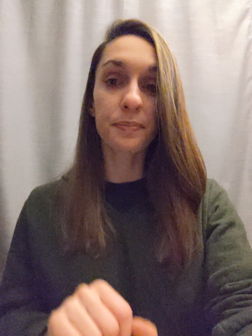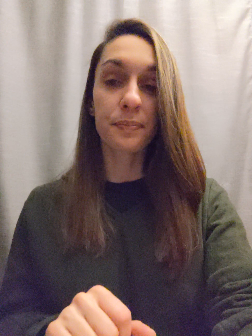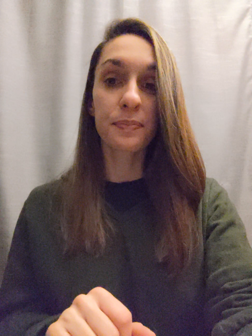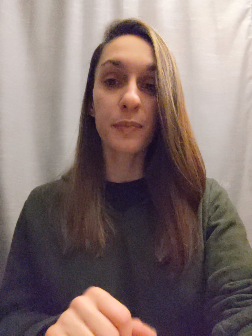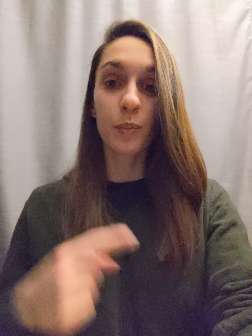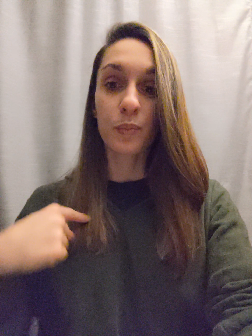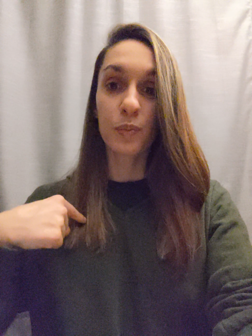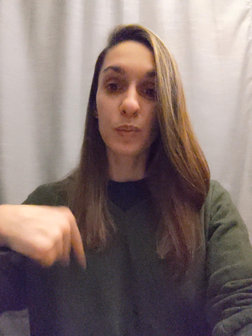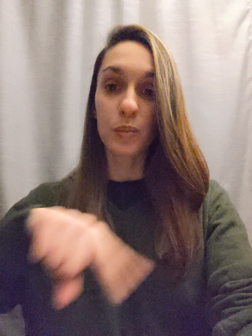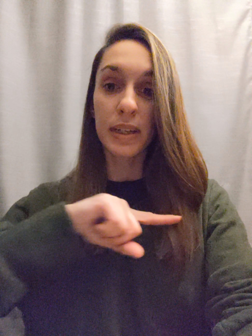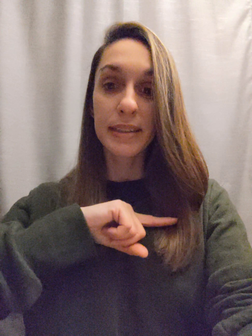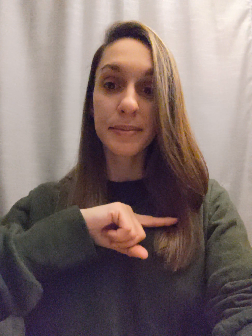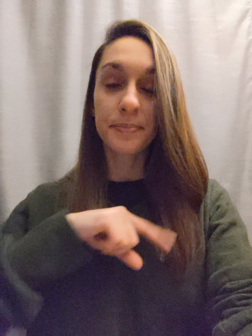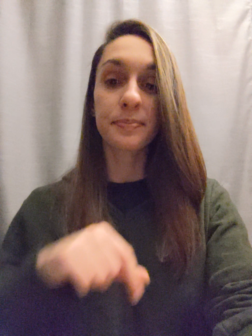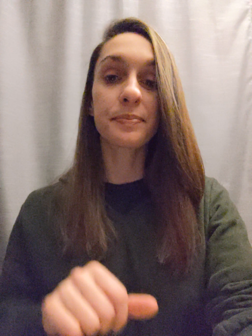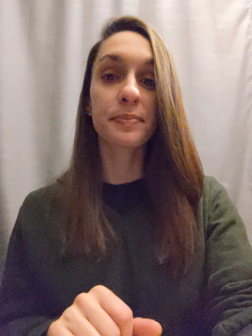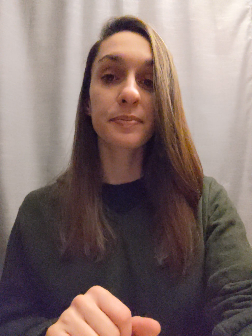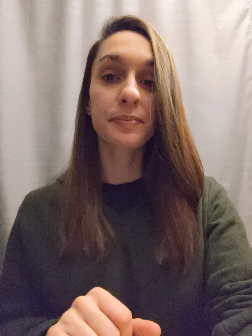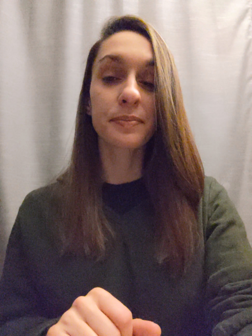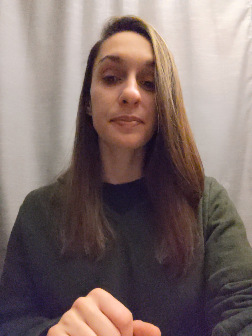we